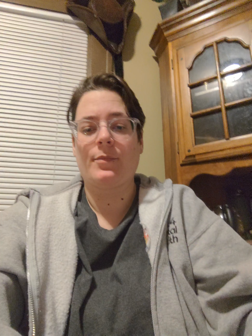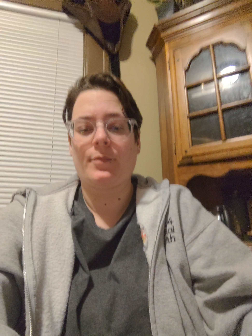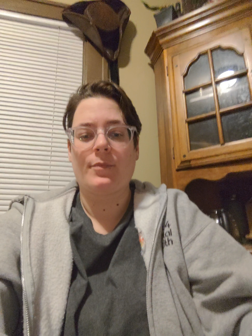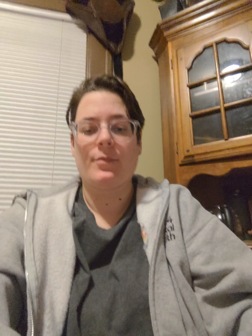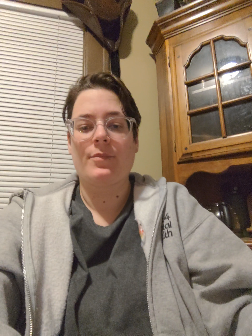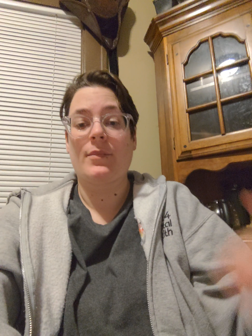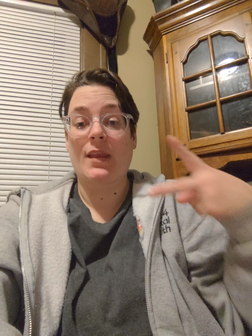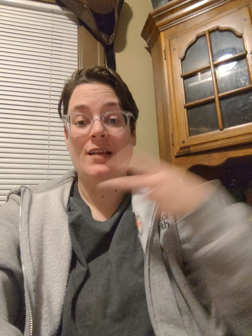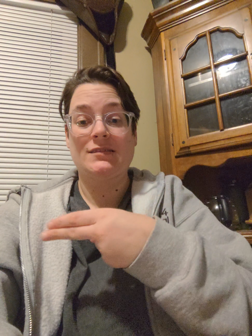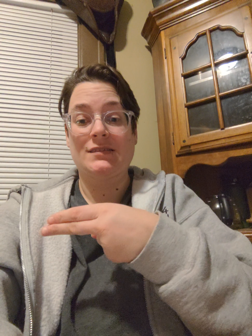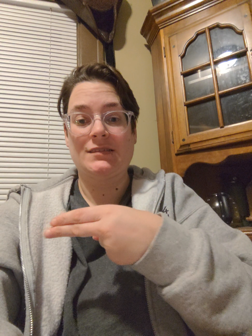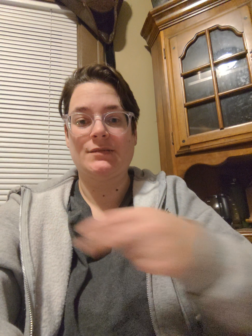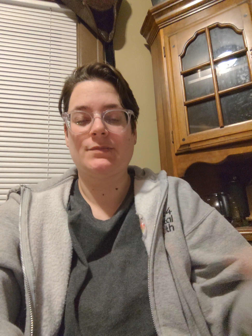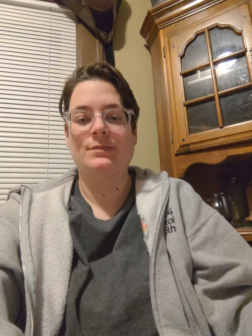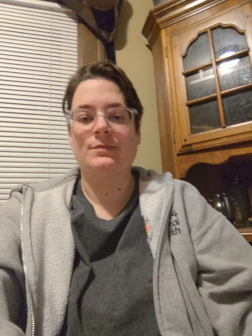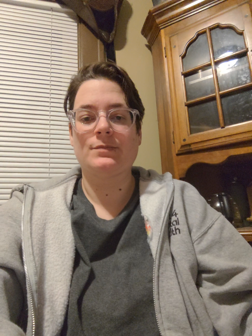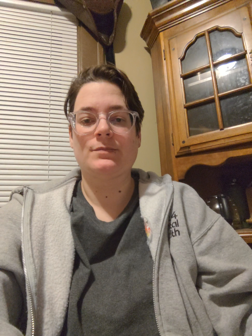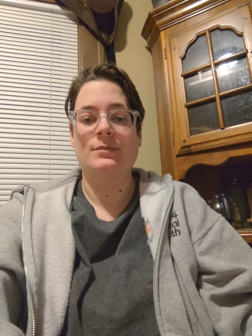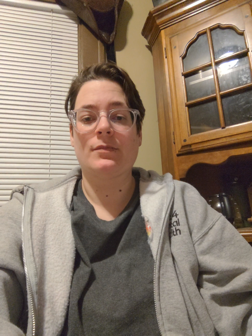cut